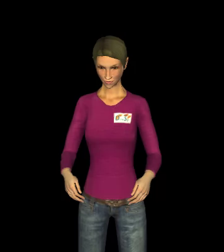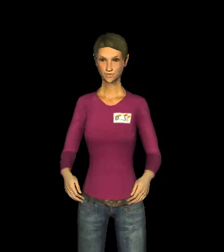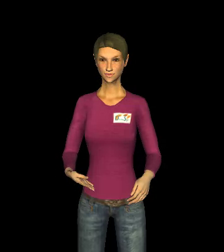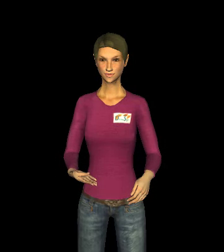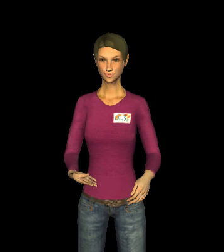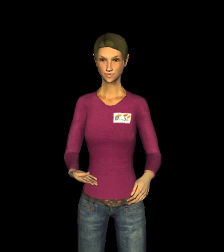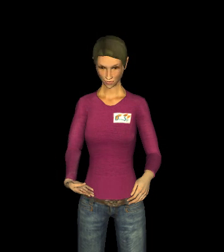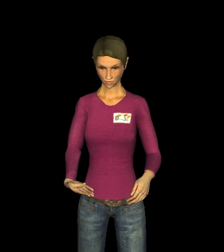أم